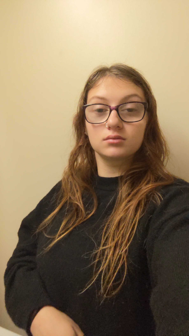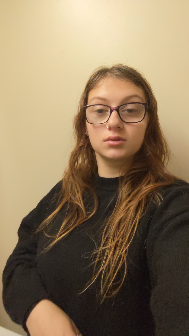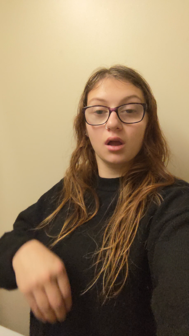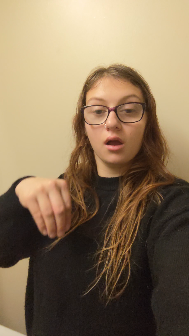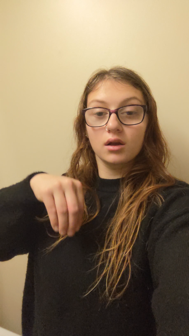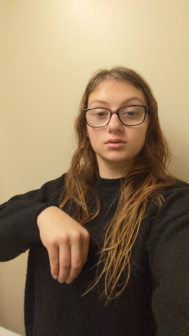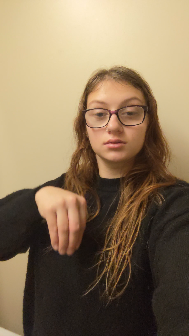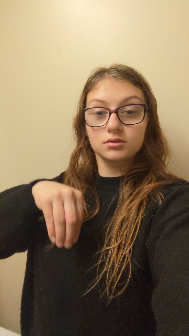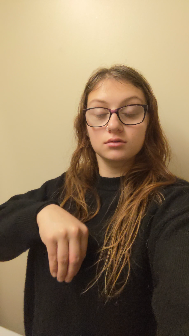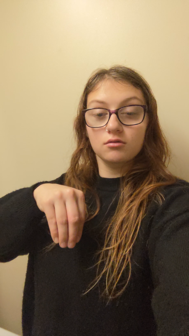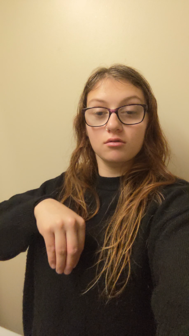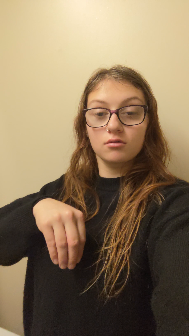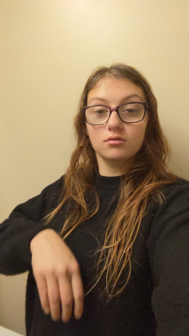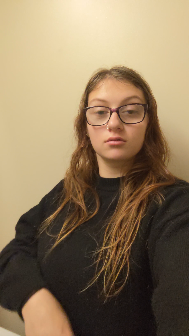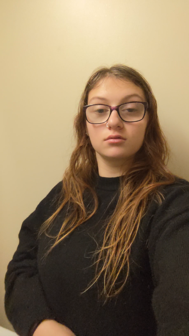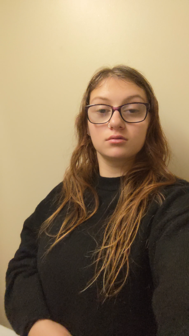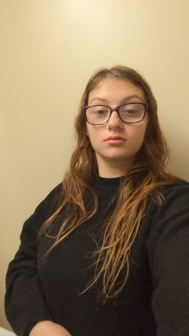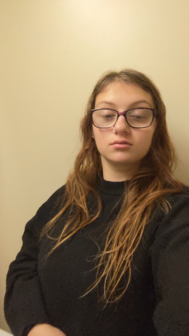inside